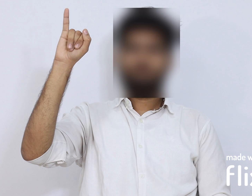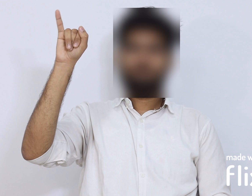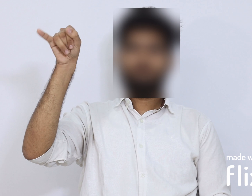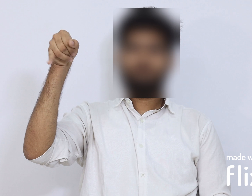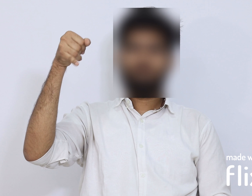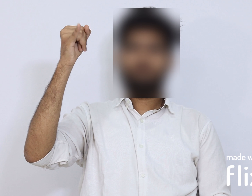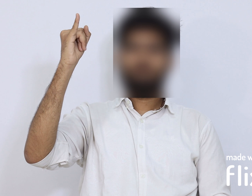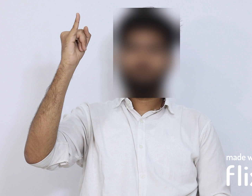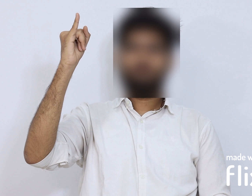ج